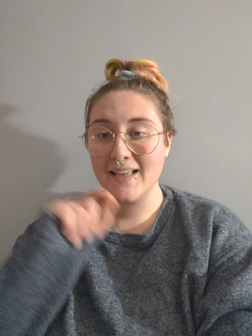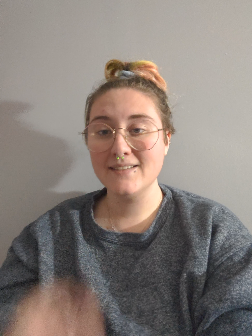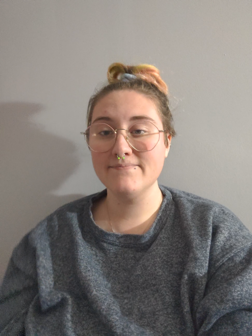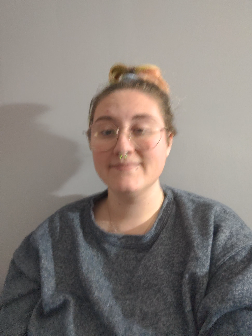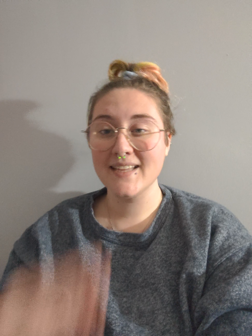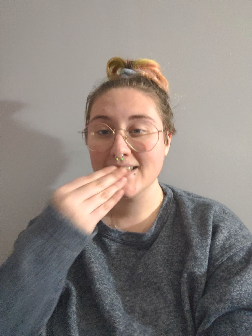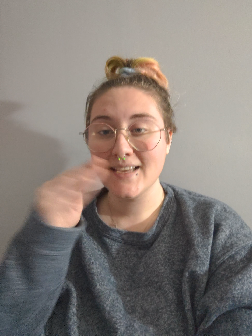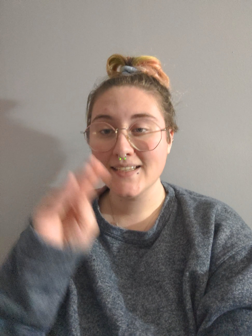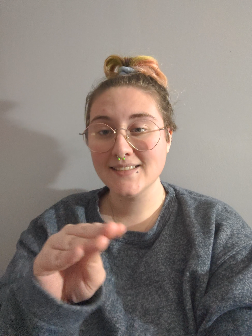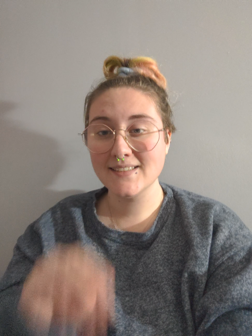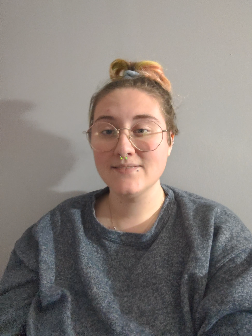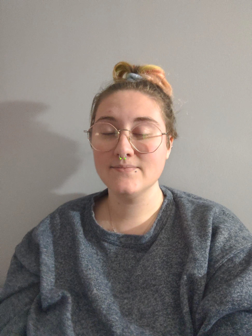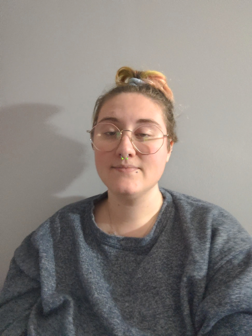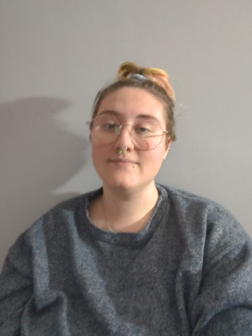kiss